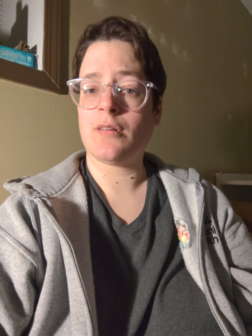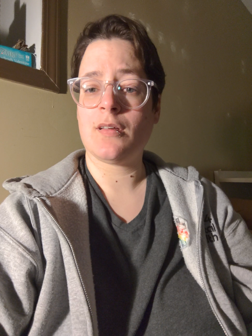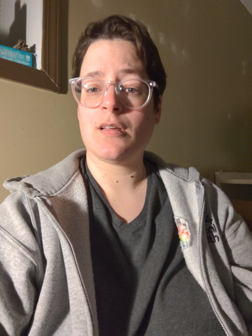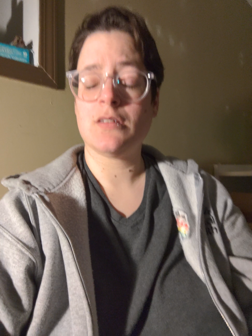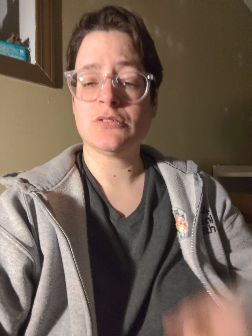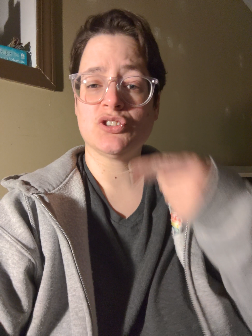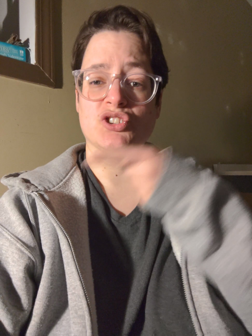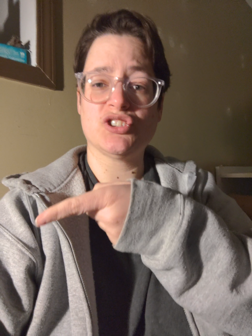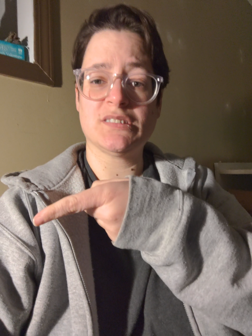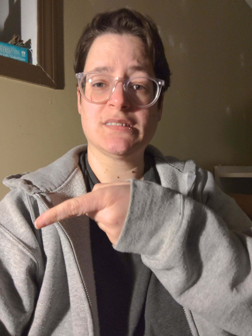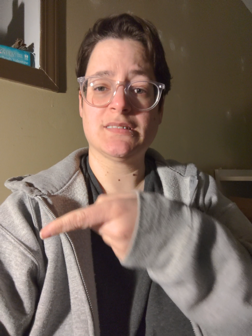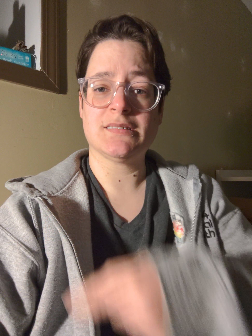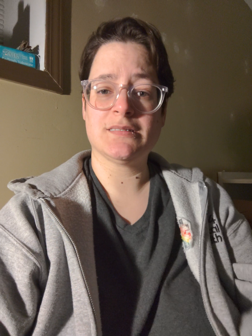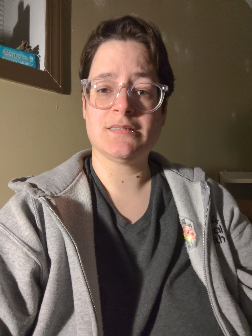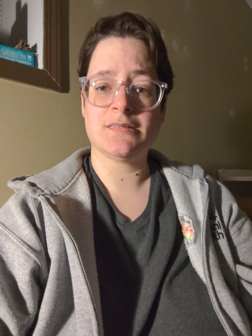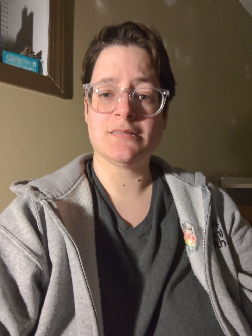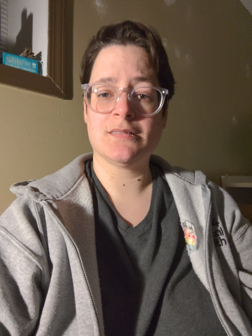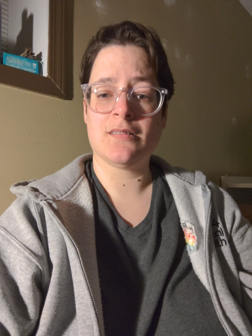he/she/it